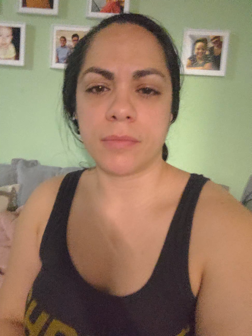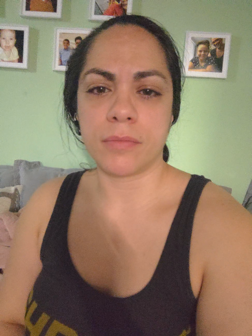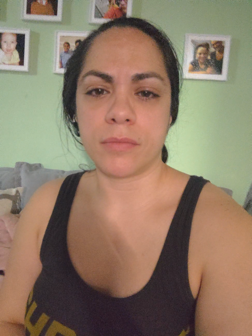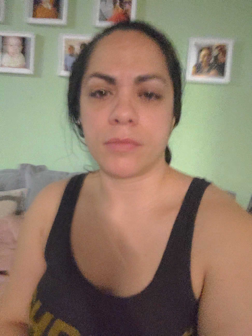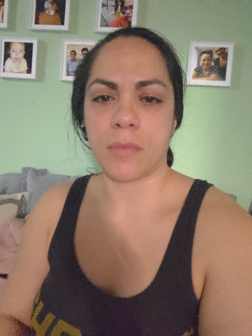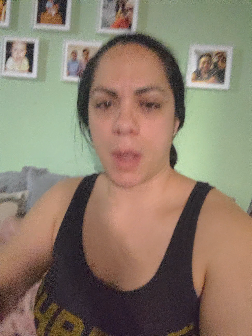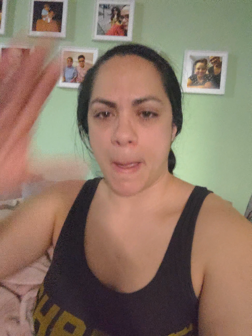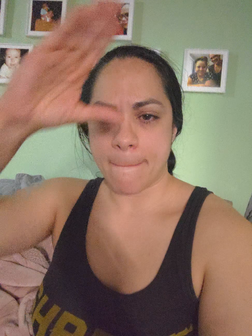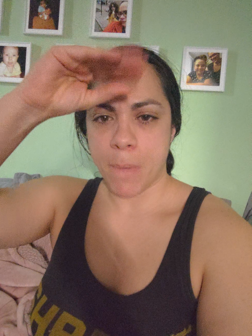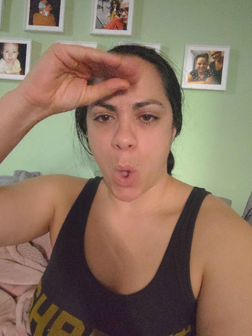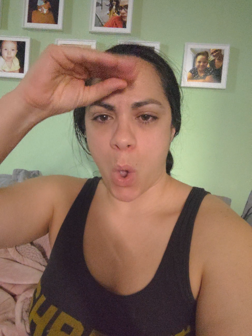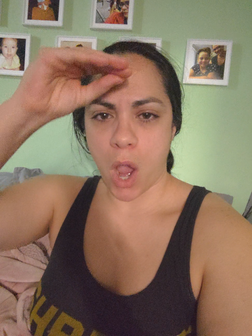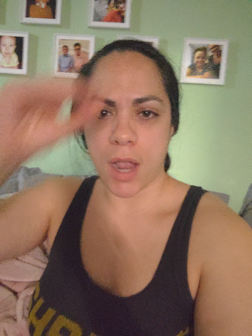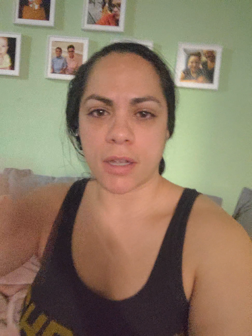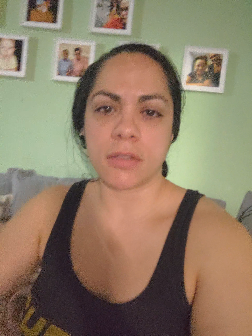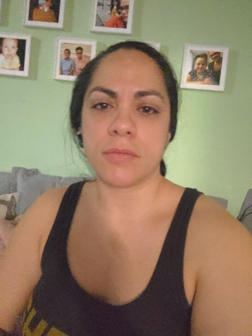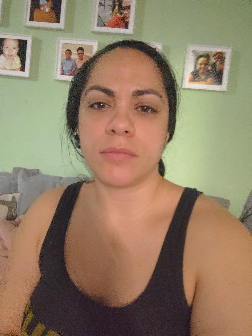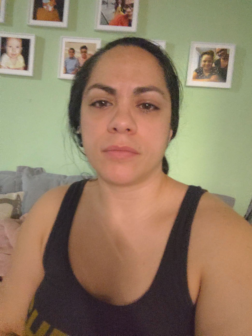boy